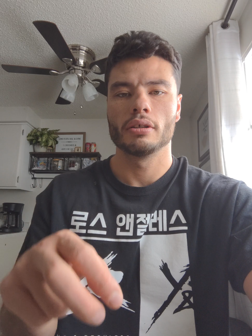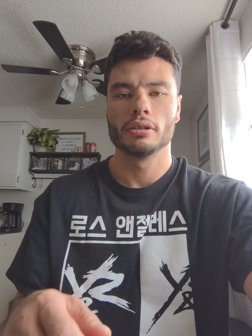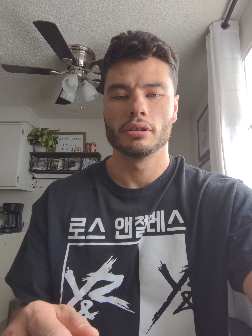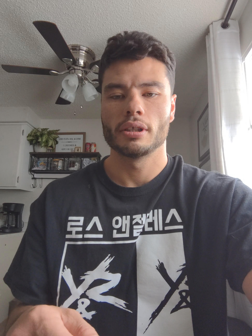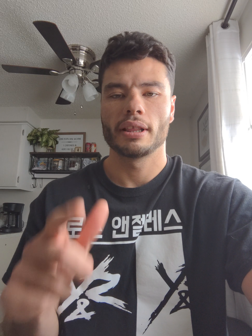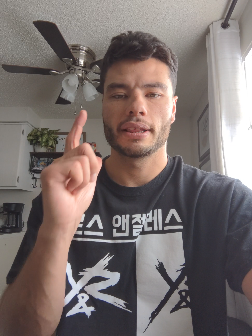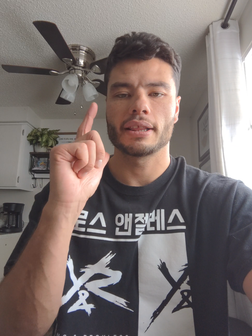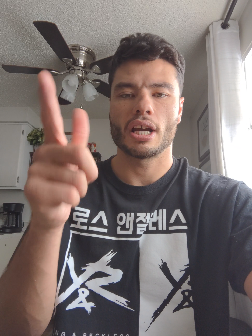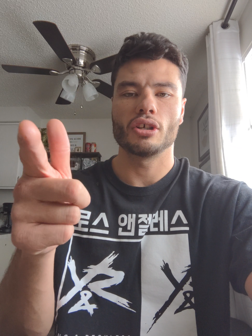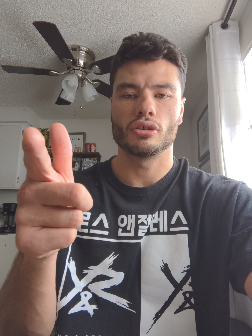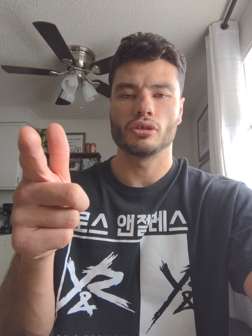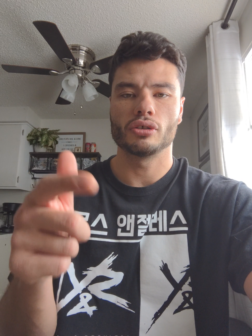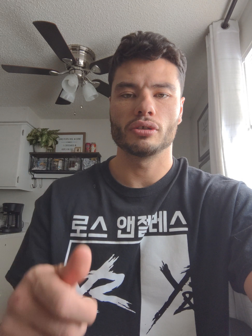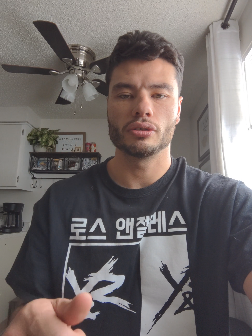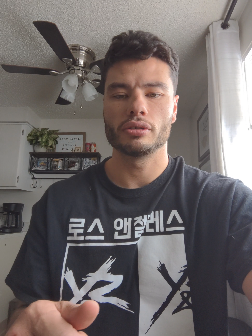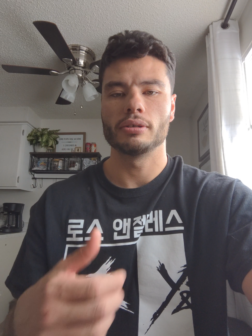later